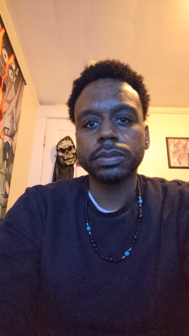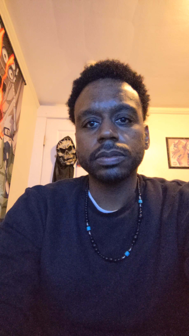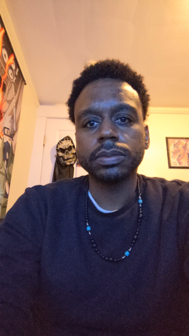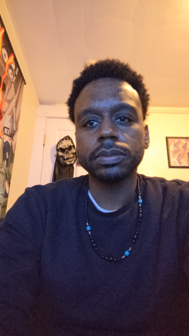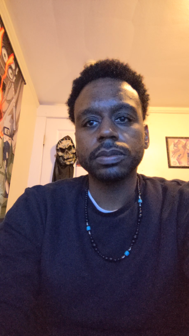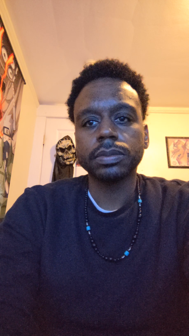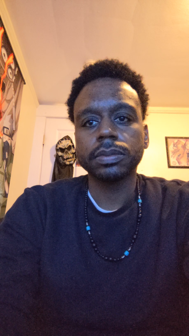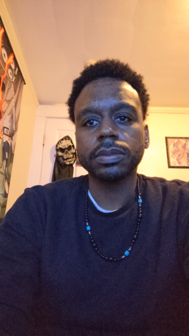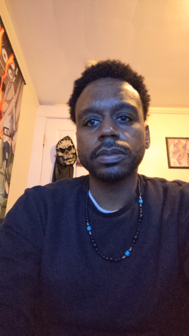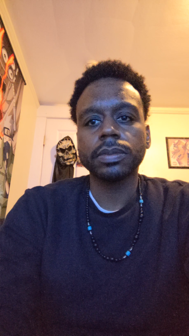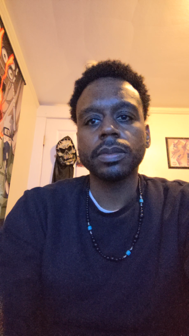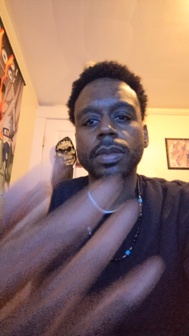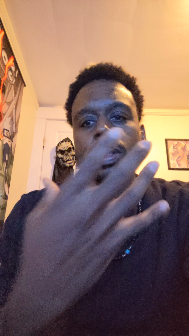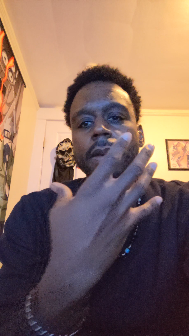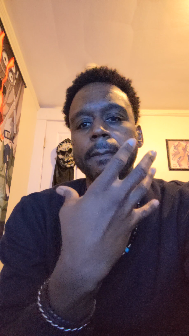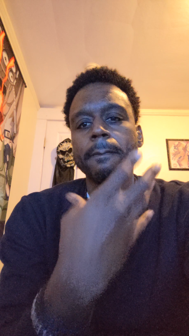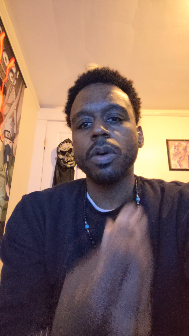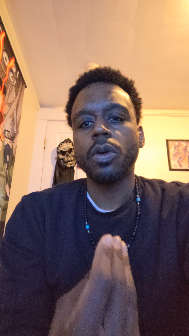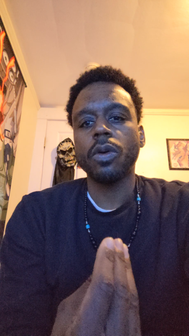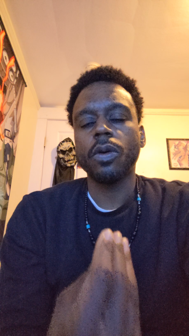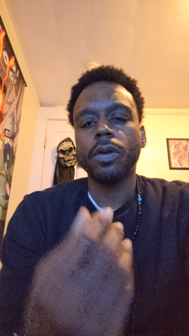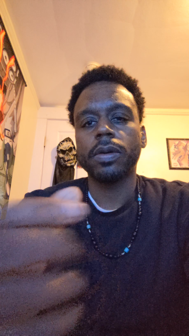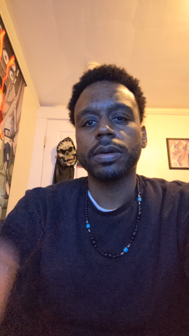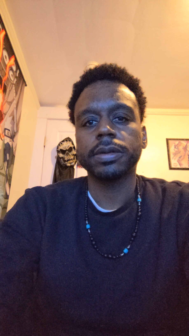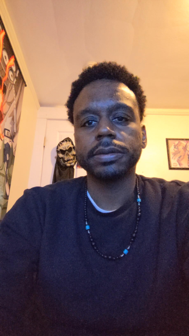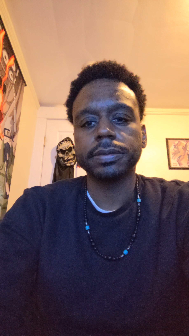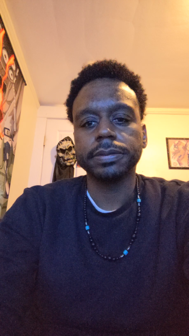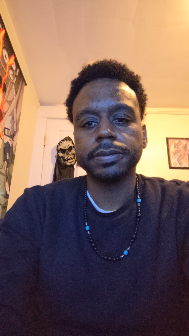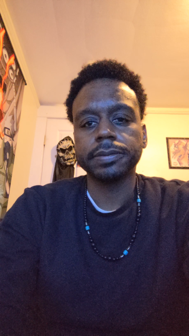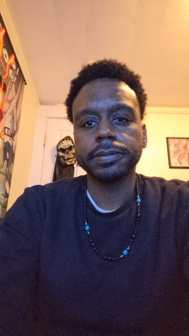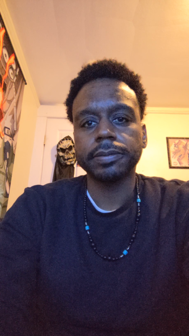poor